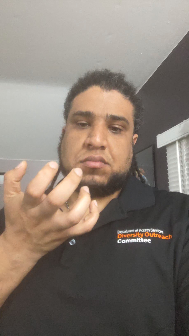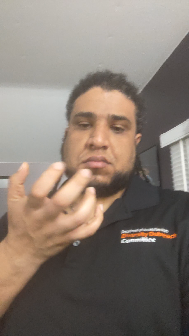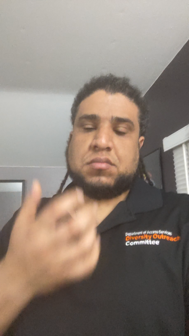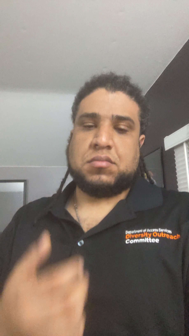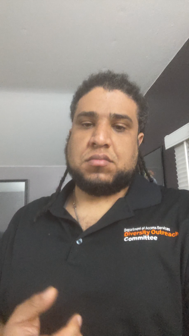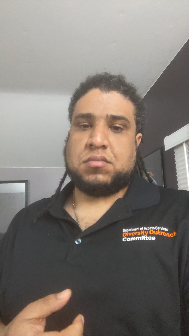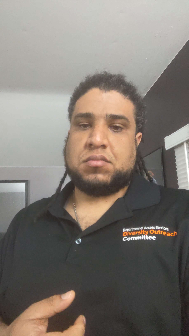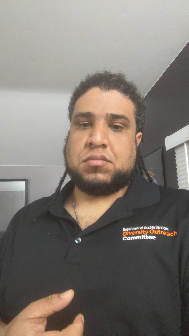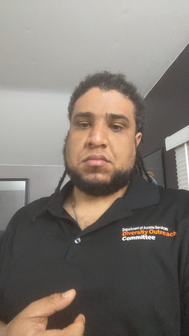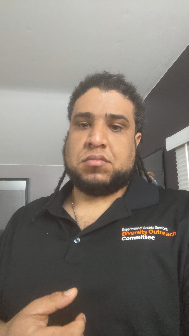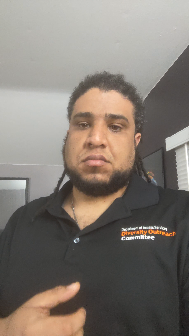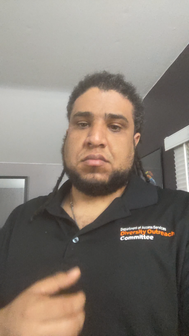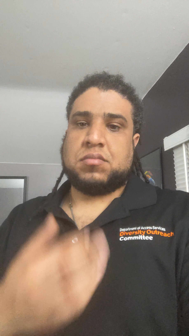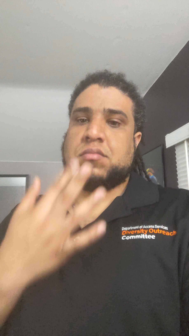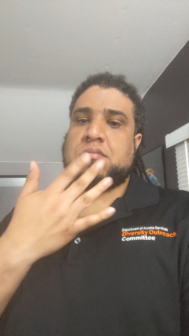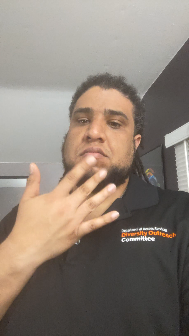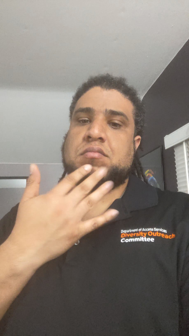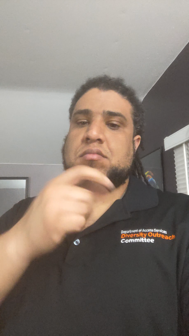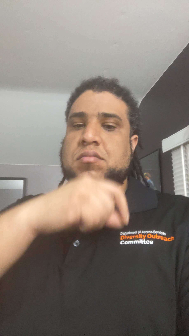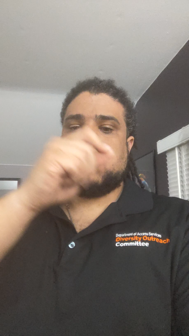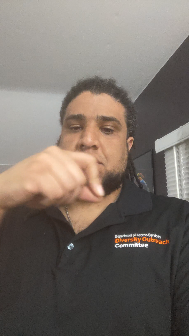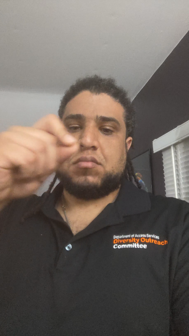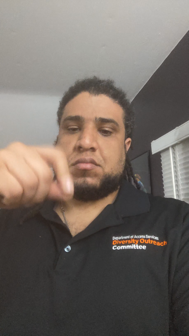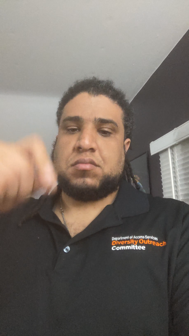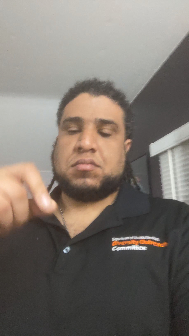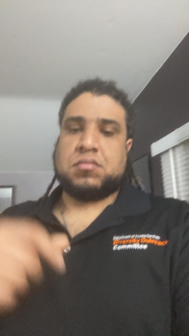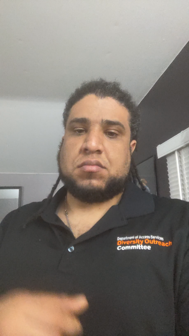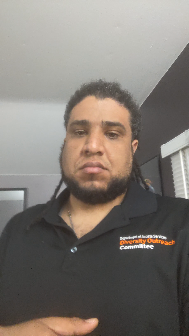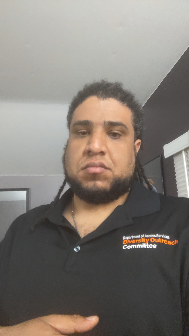crayon